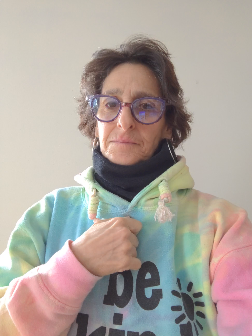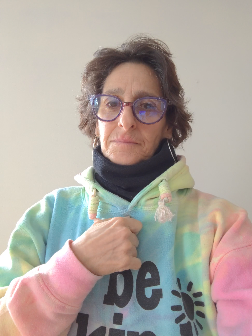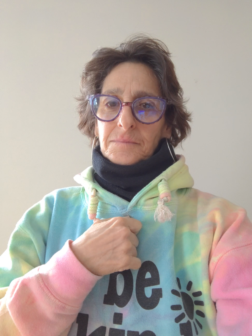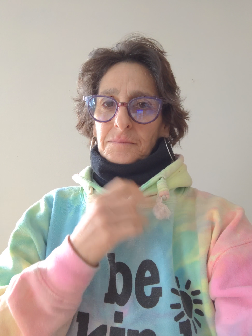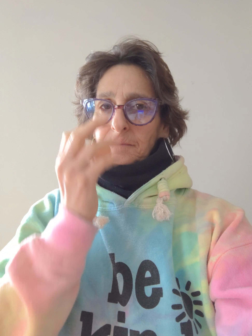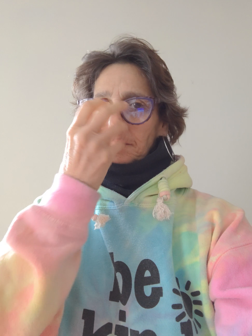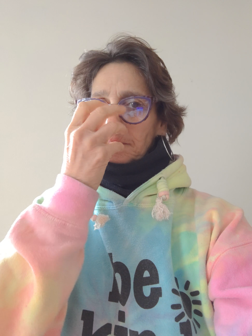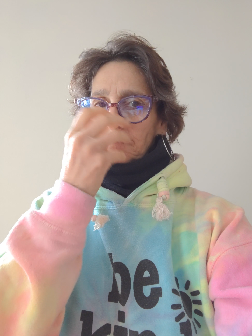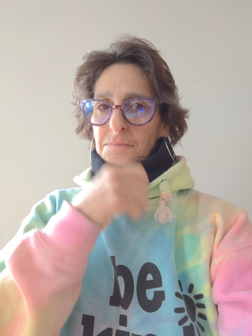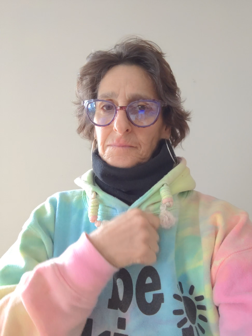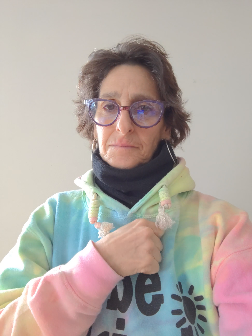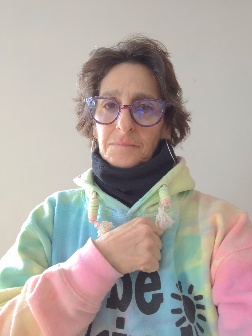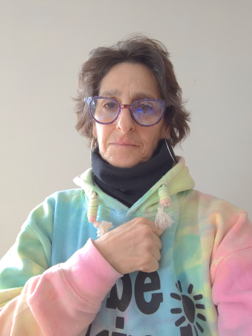clown